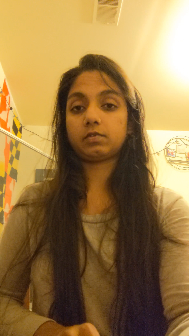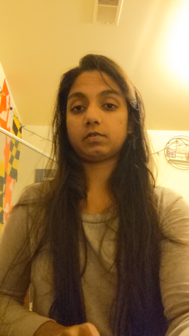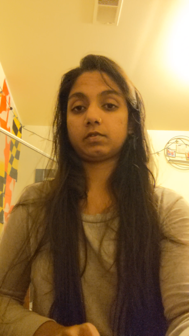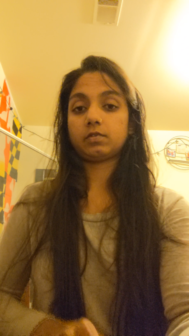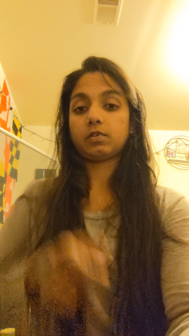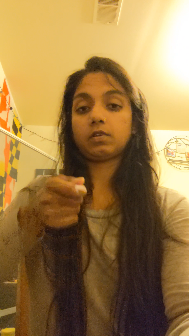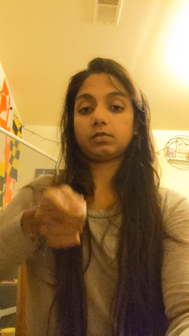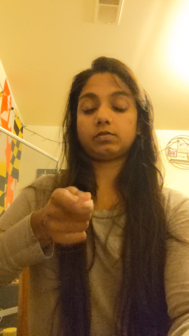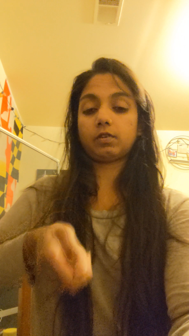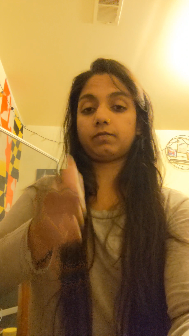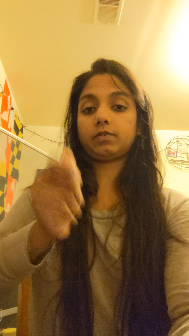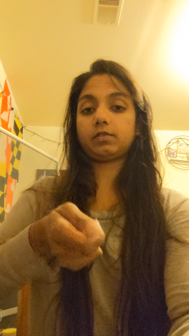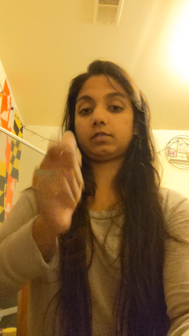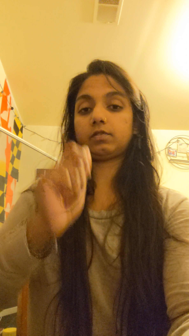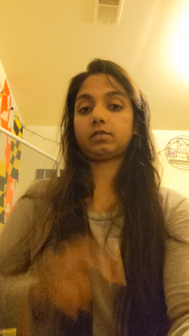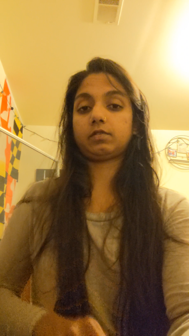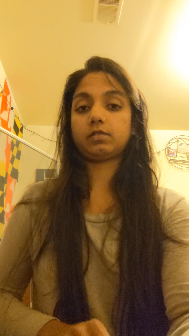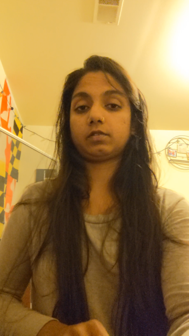shovel